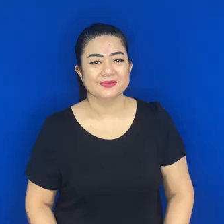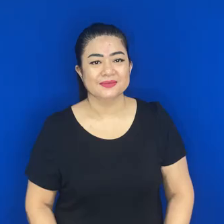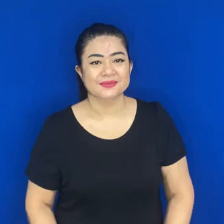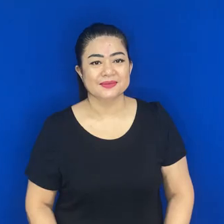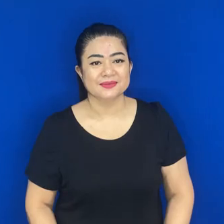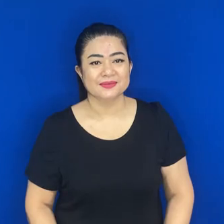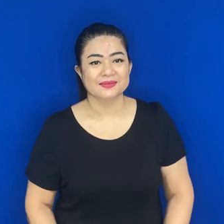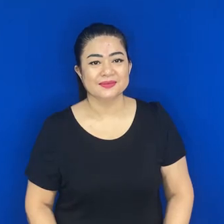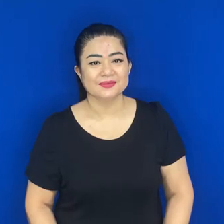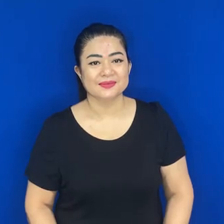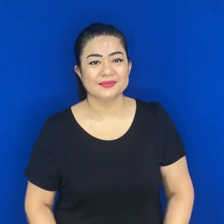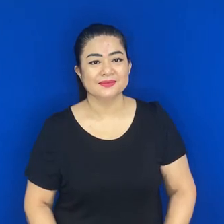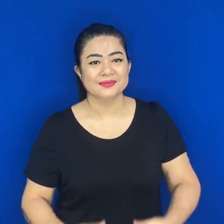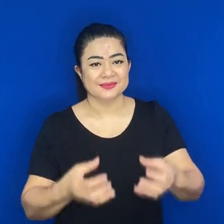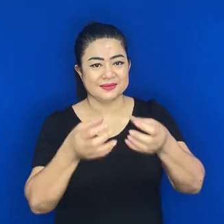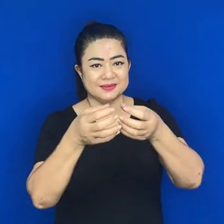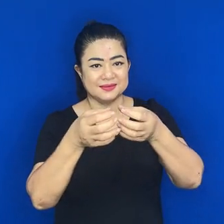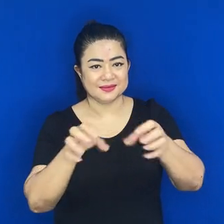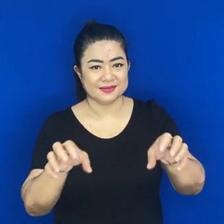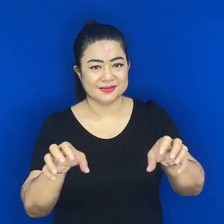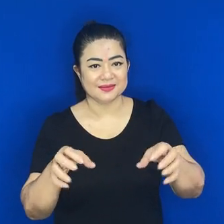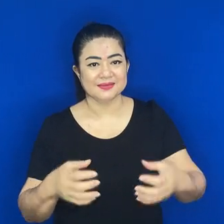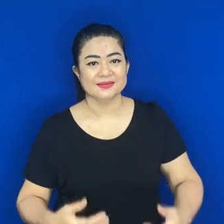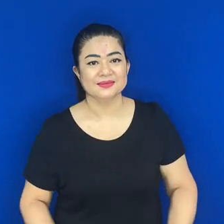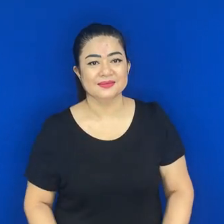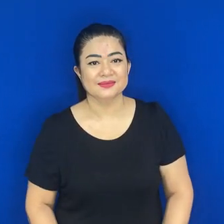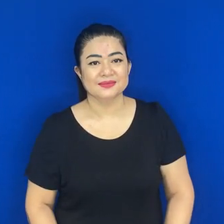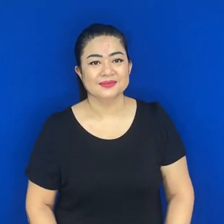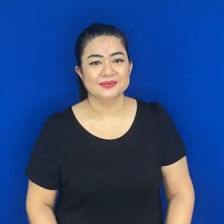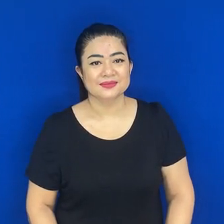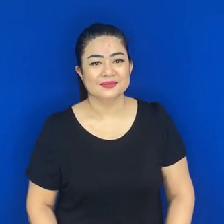egg